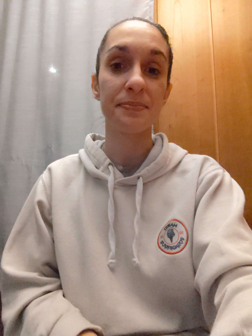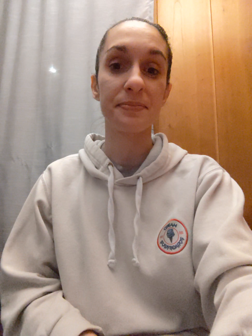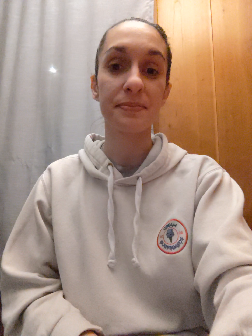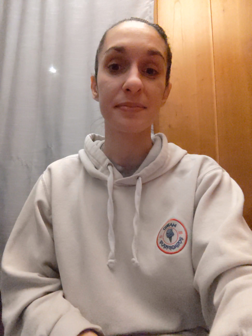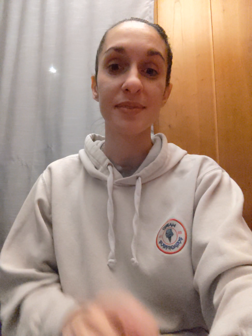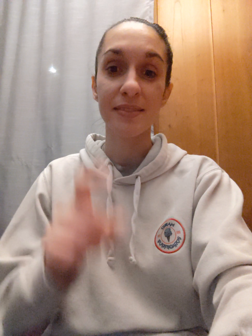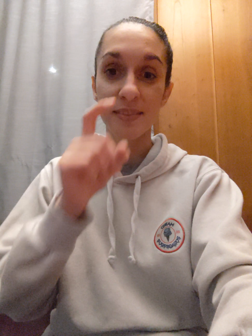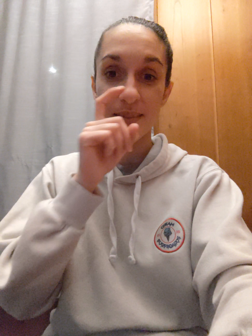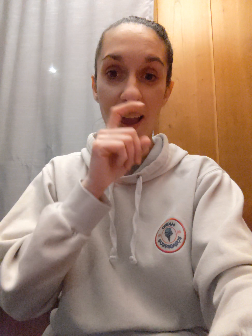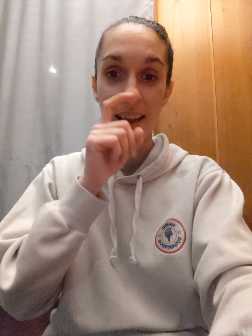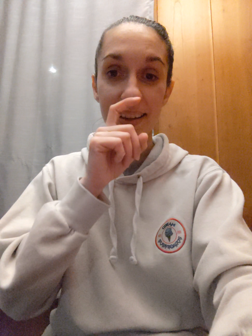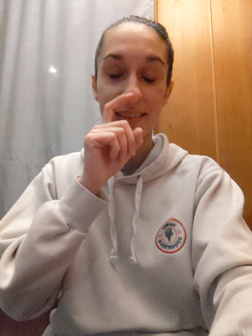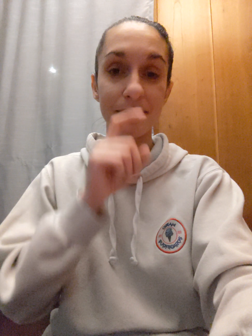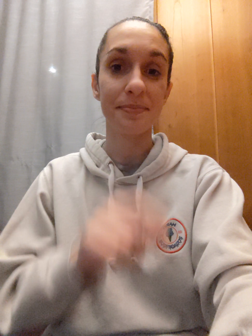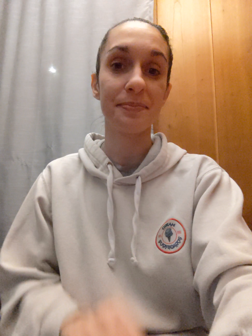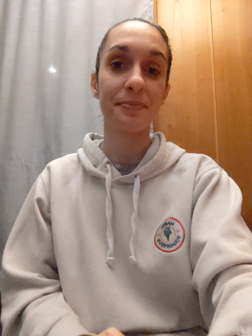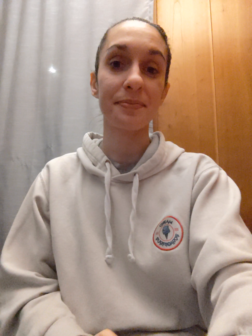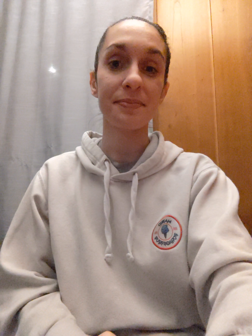doll